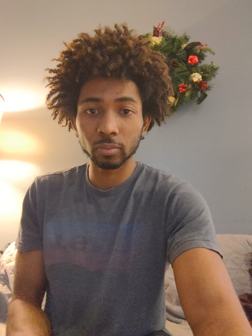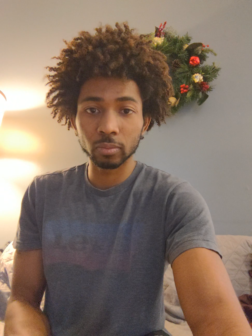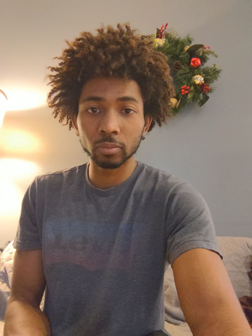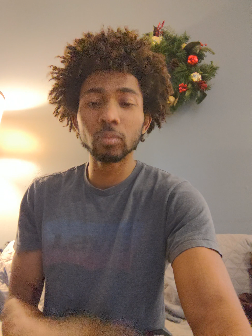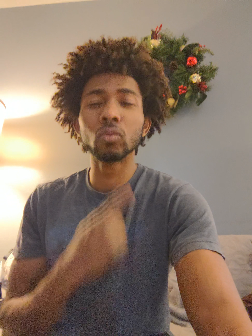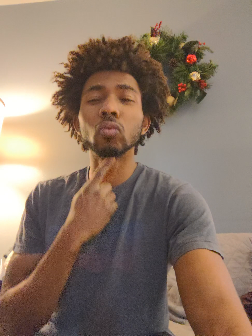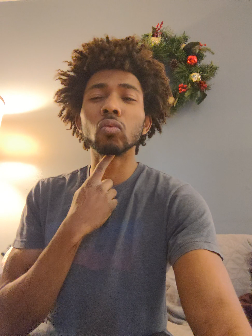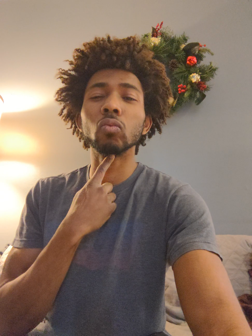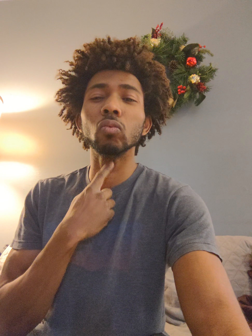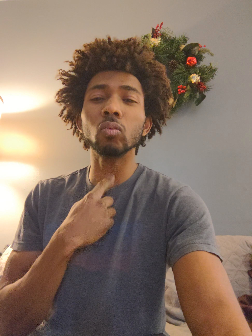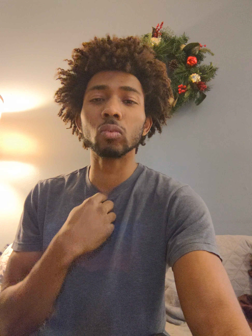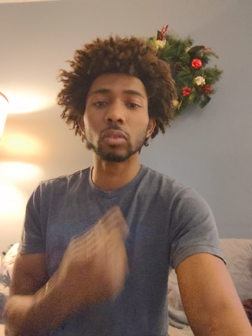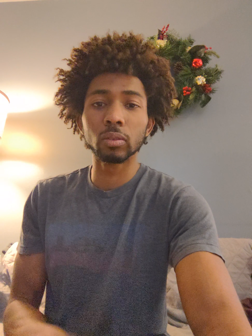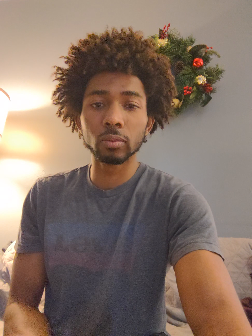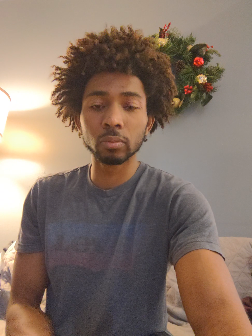thirsty